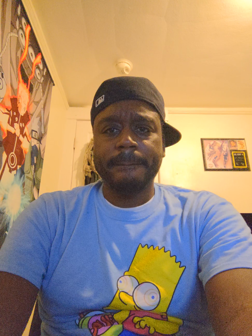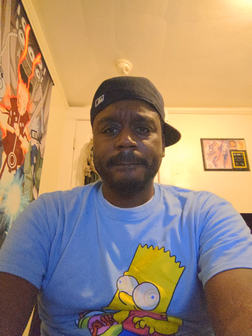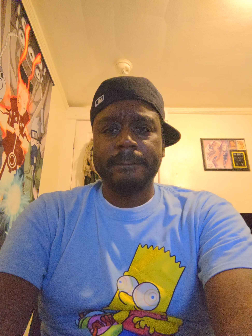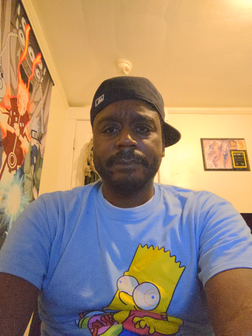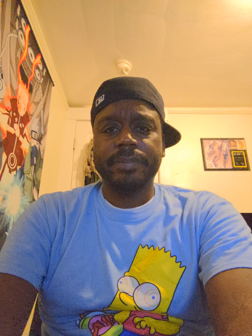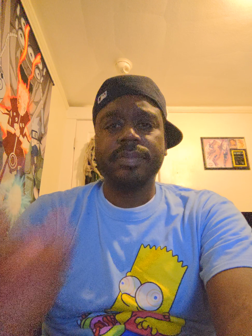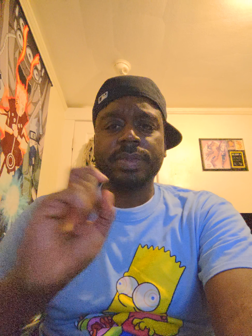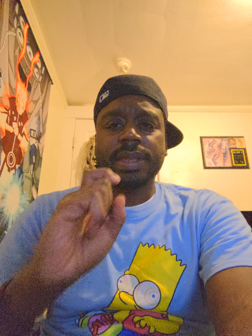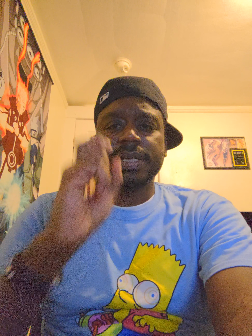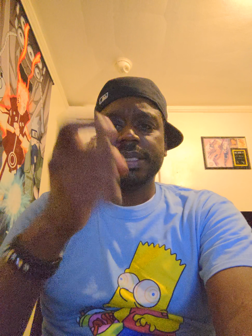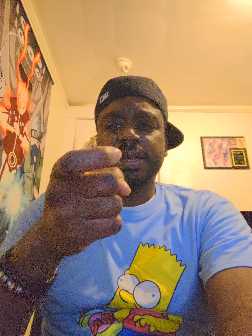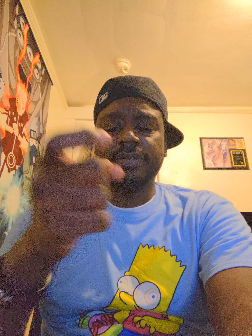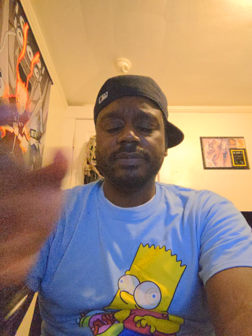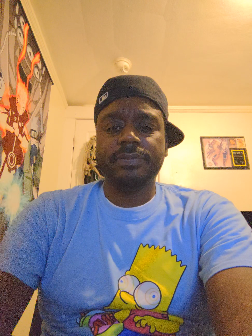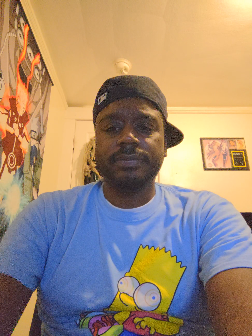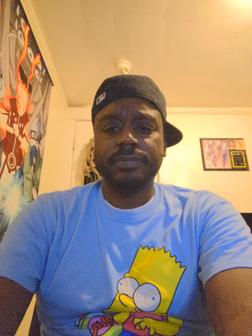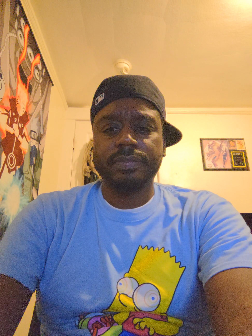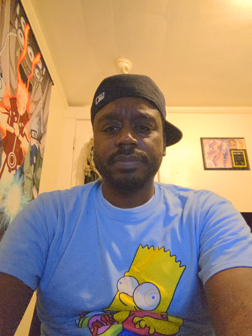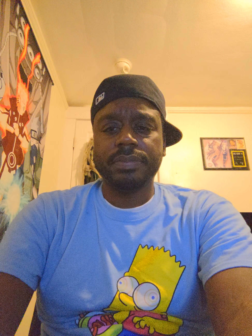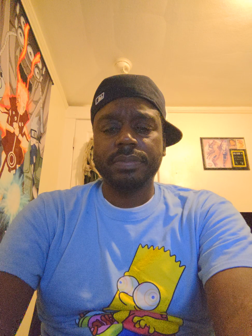gift